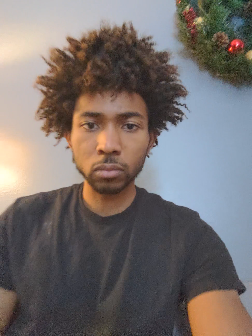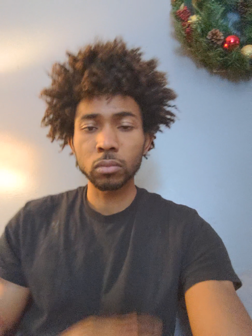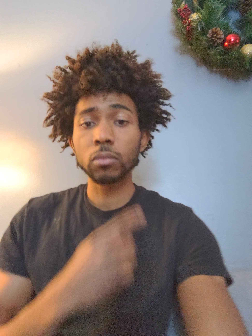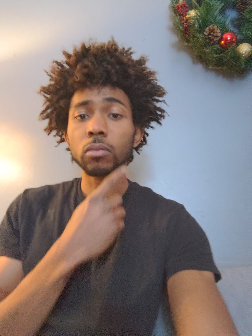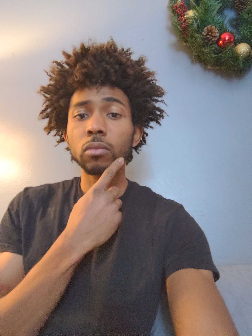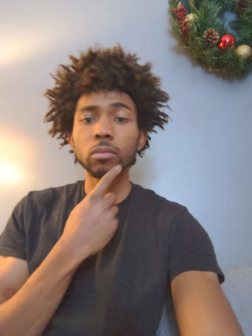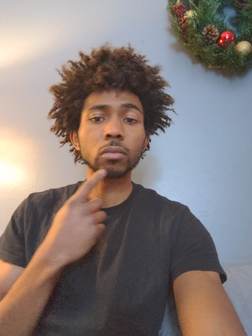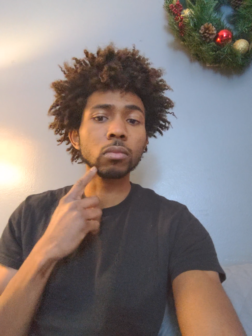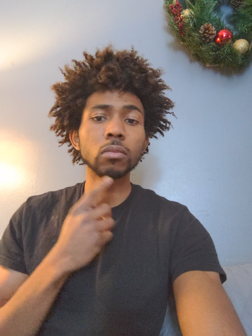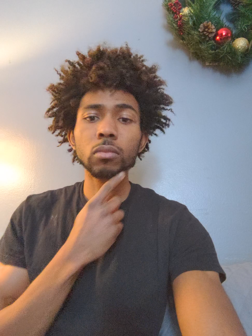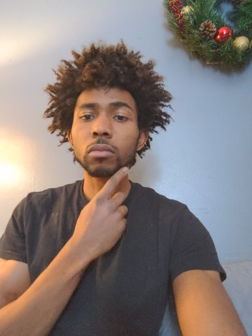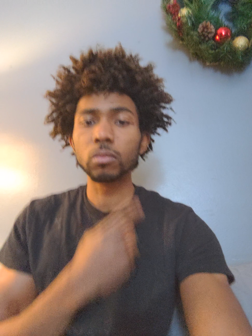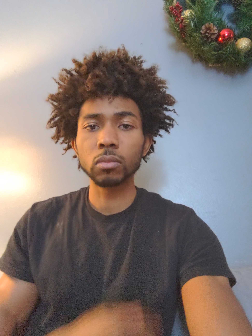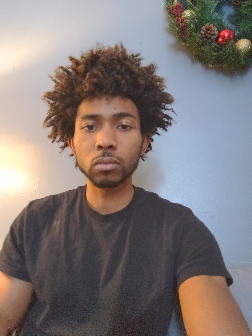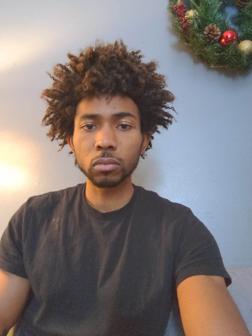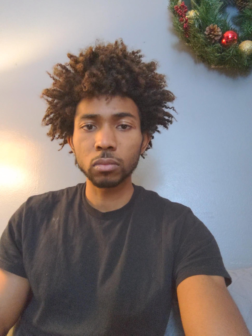chin